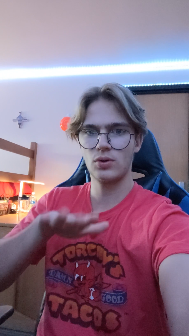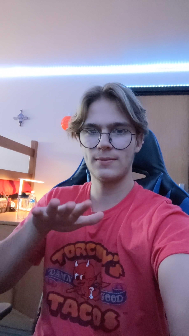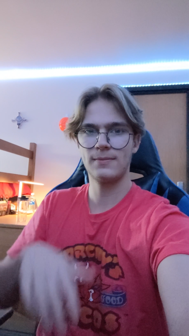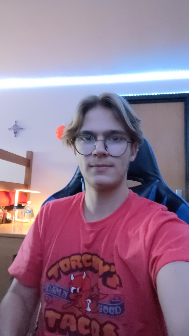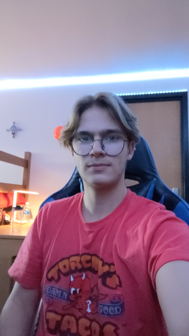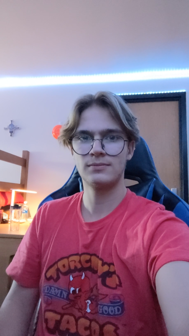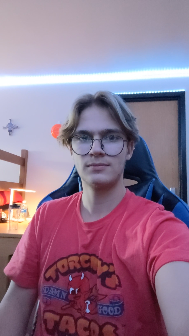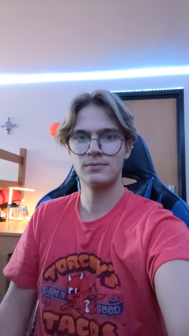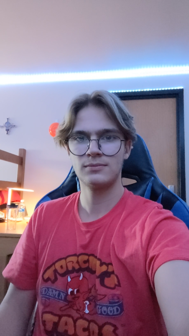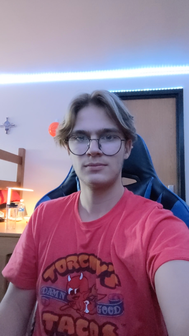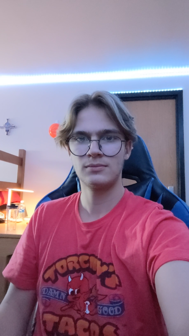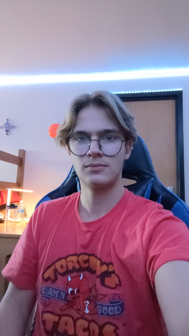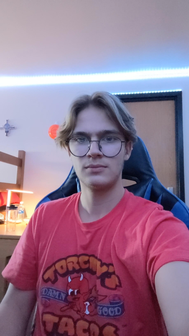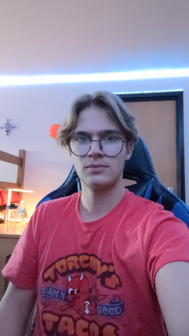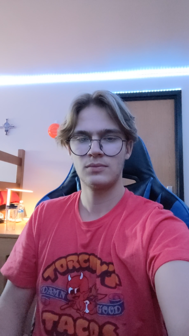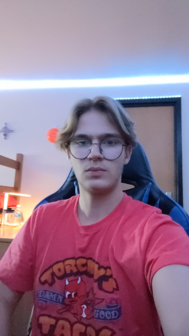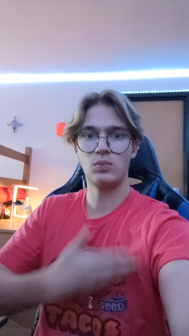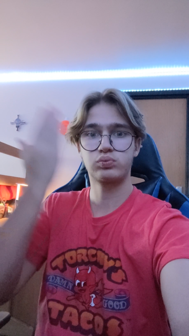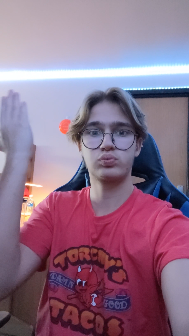all gone